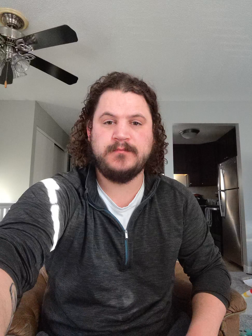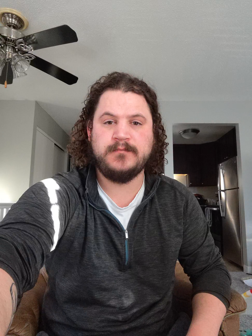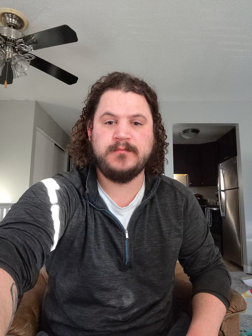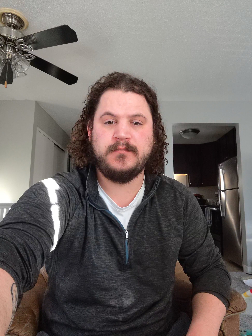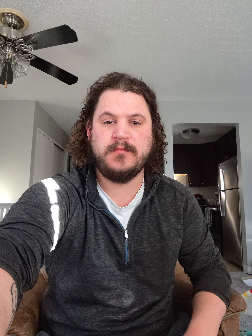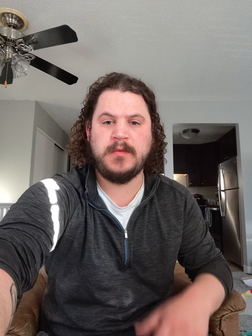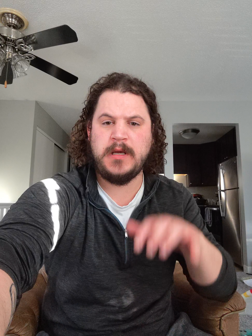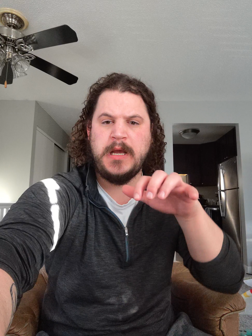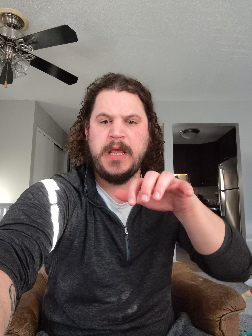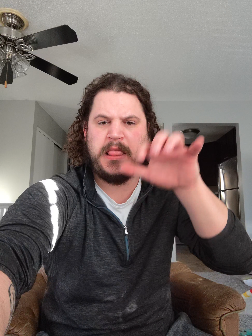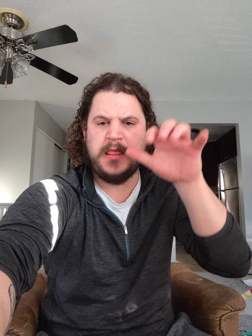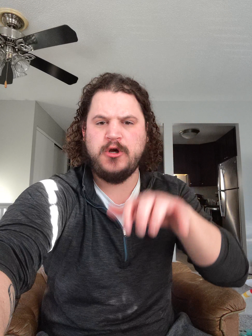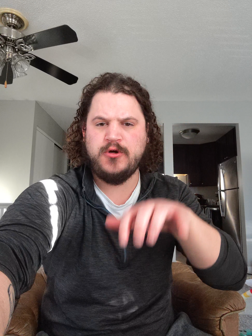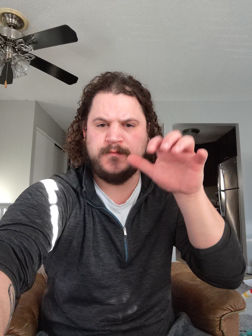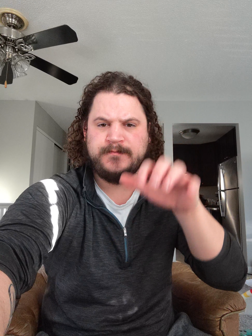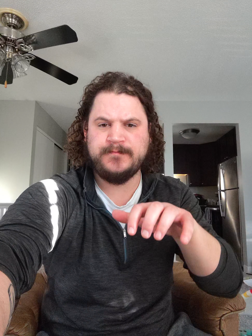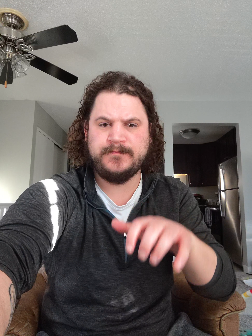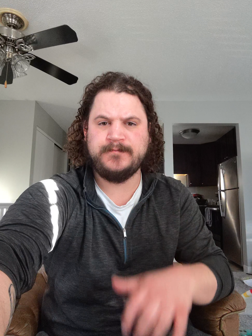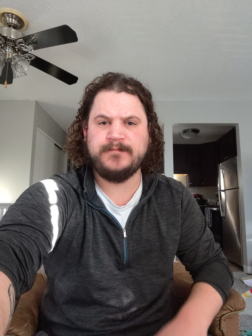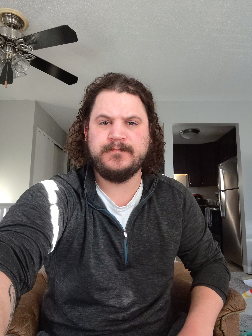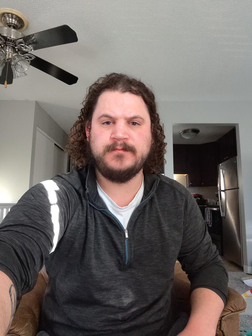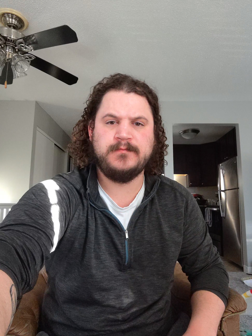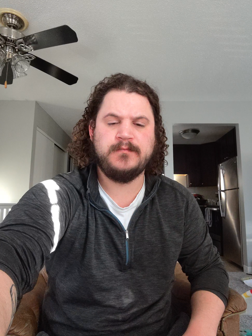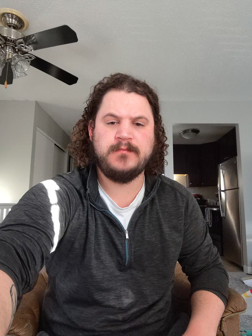alligator